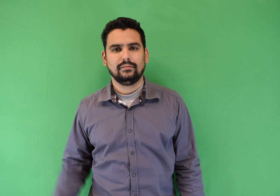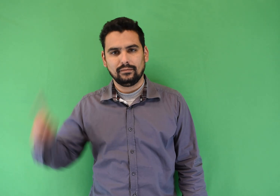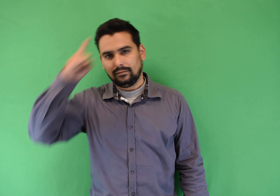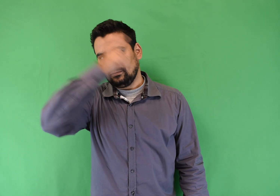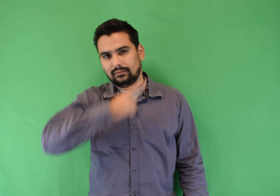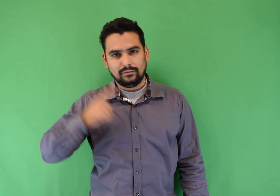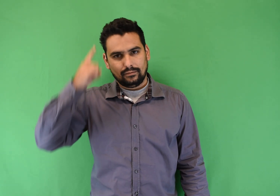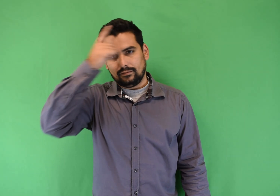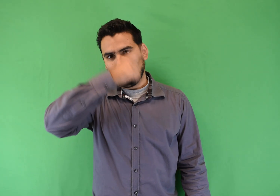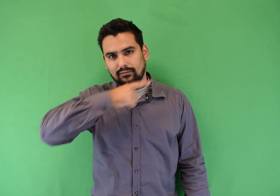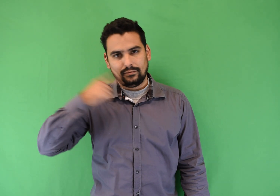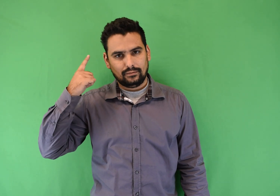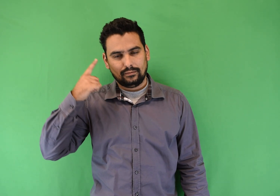rostro